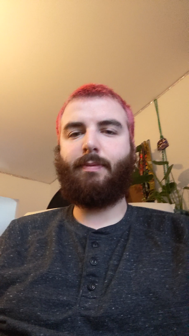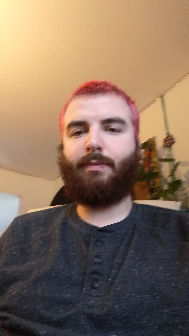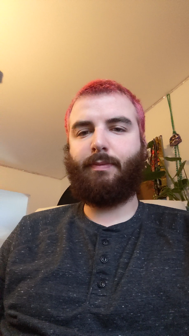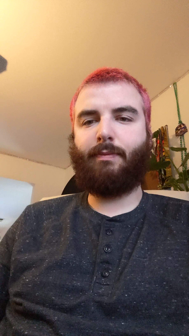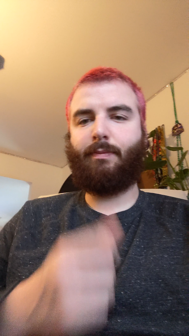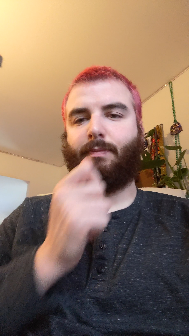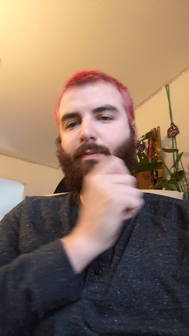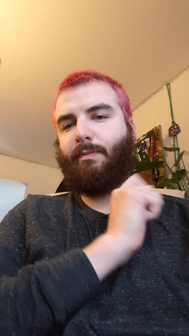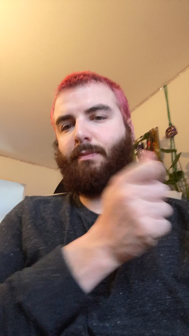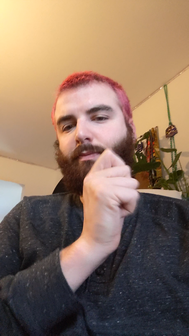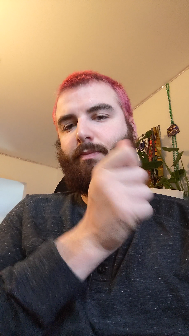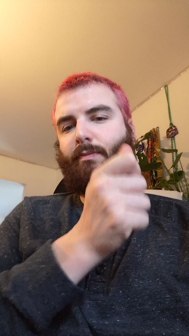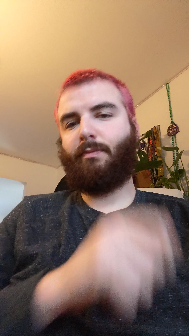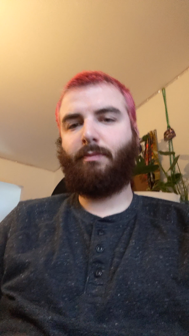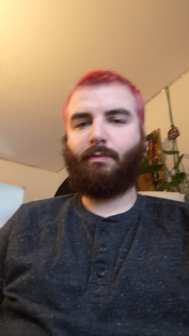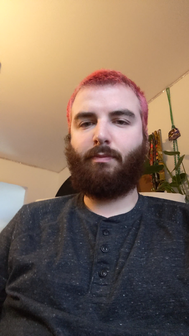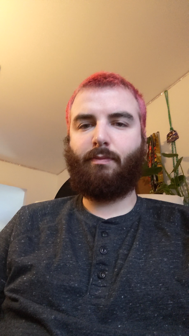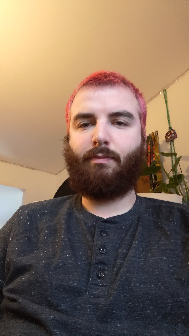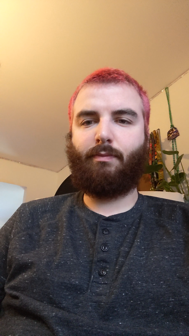bat